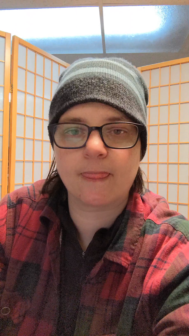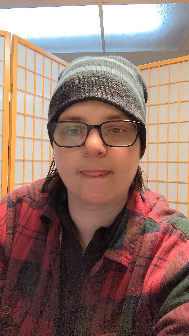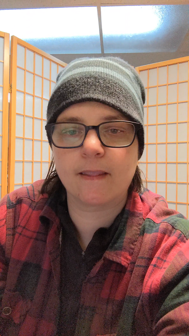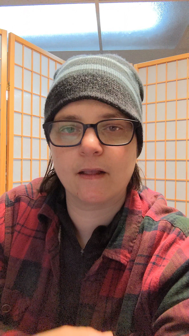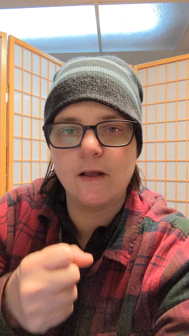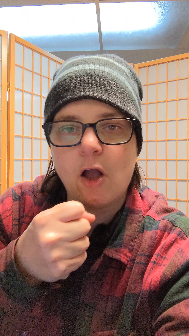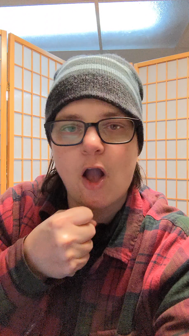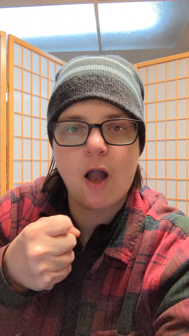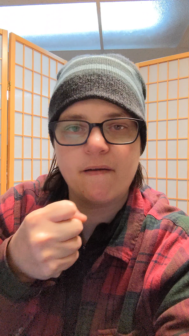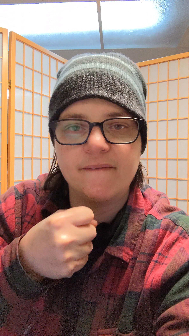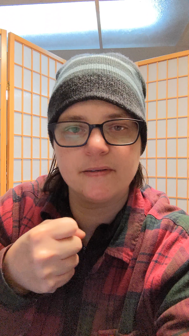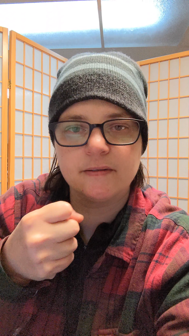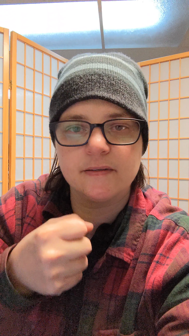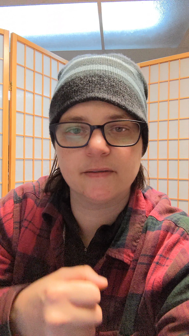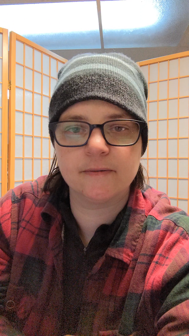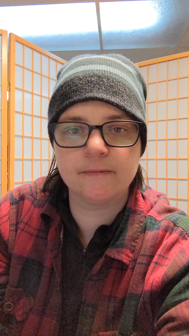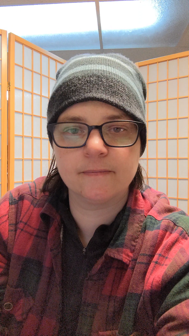coffee